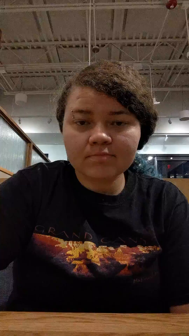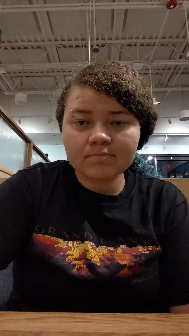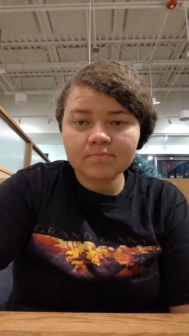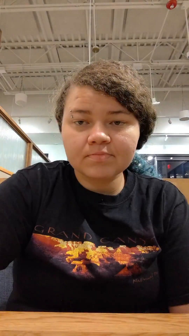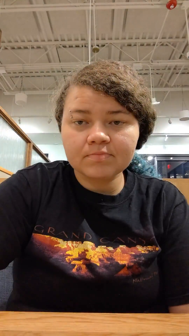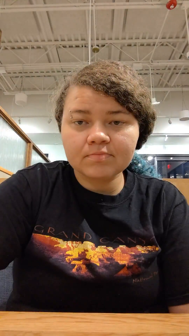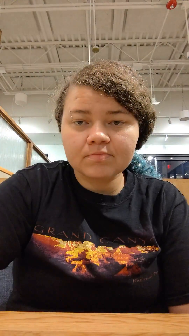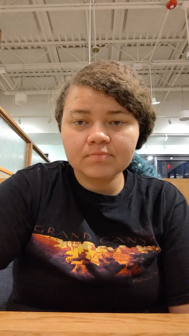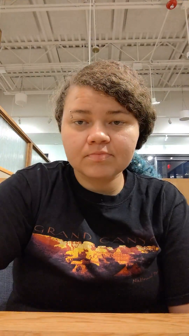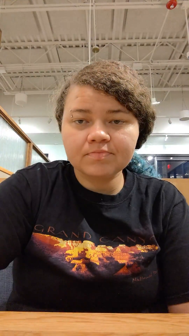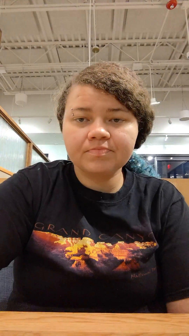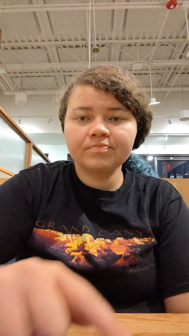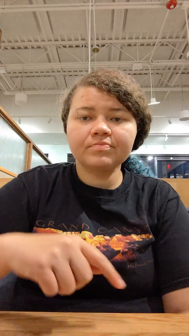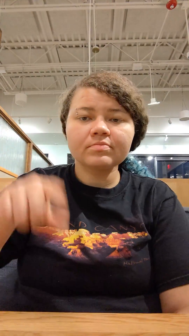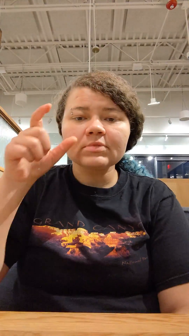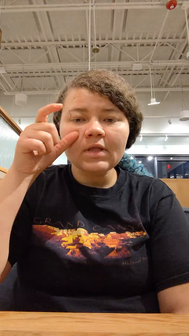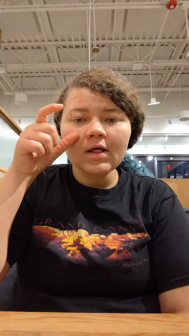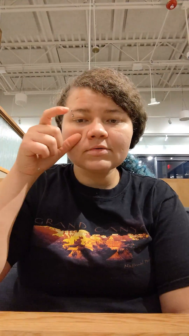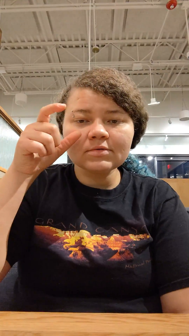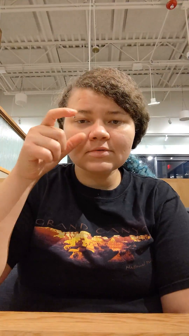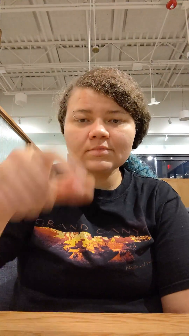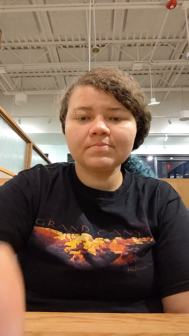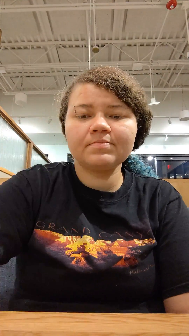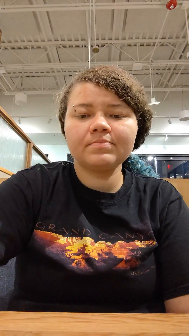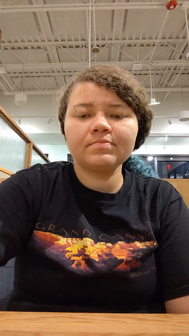glasses